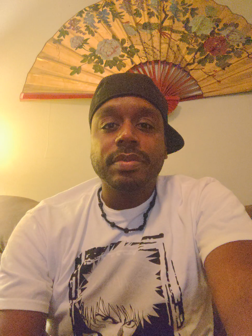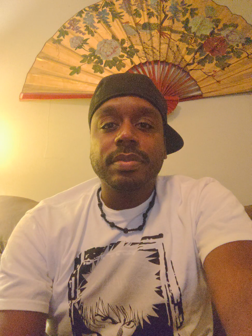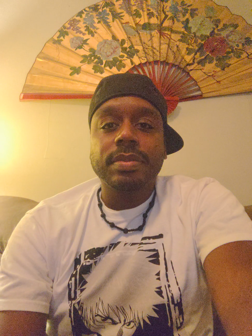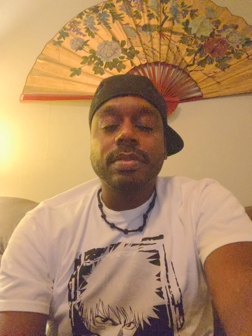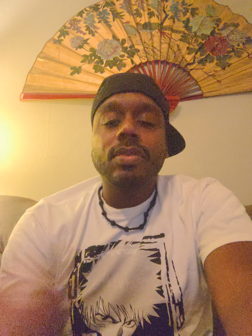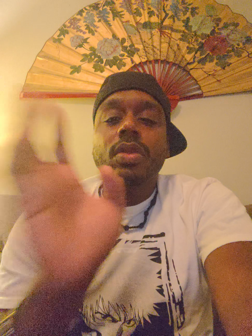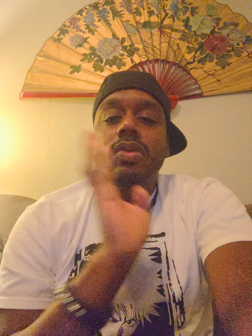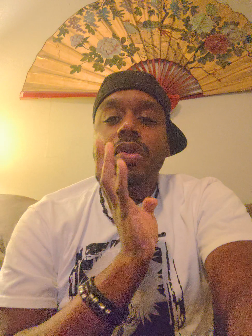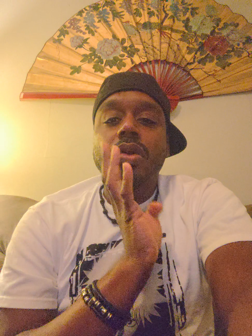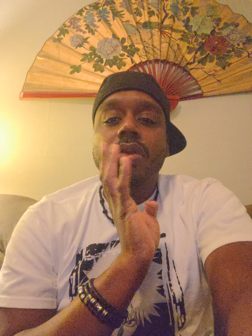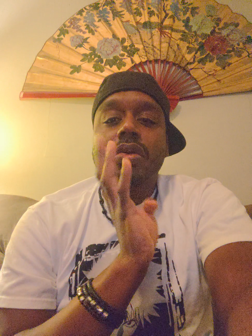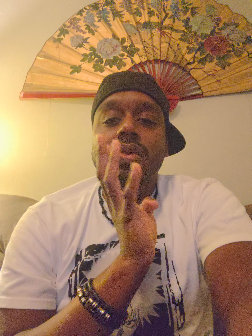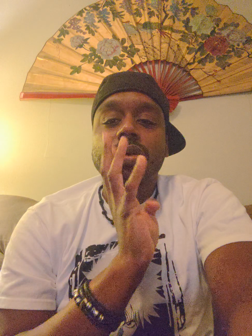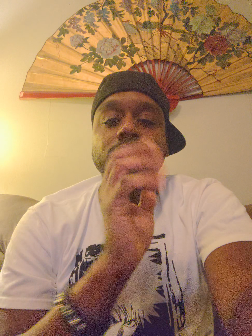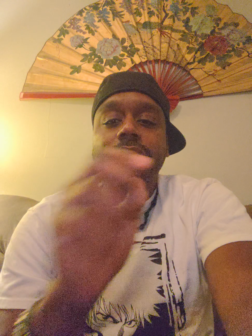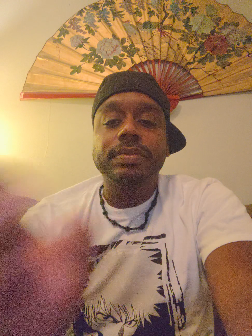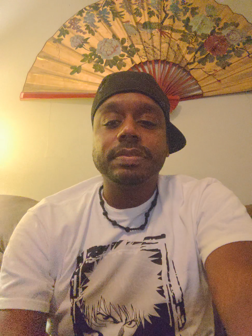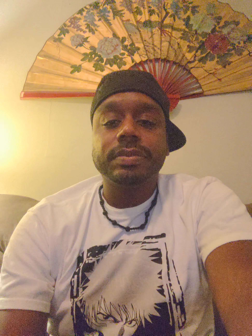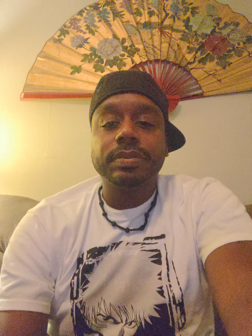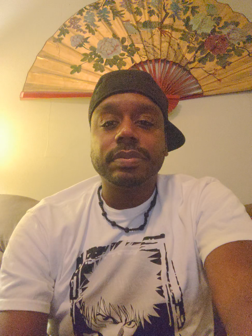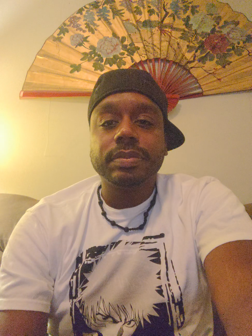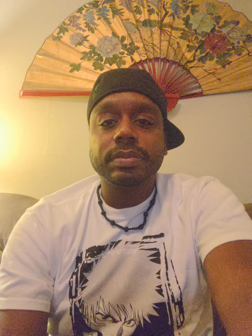talk